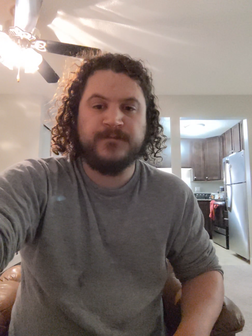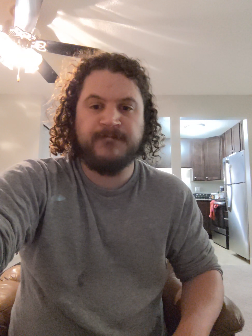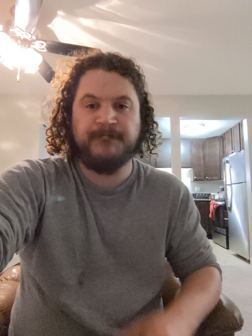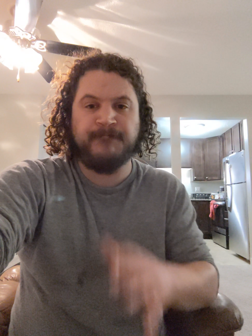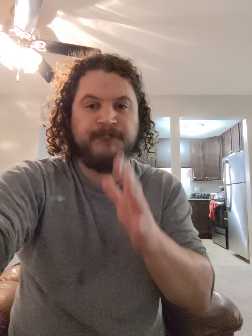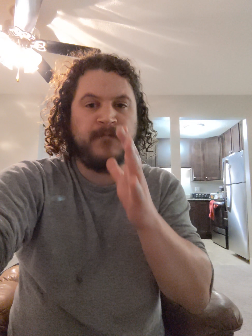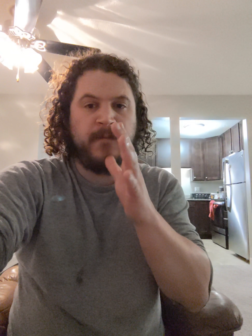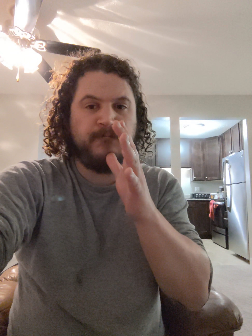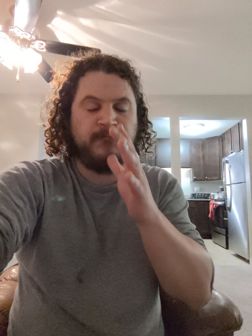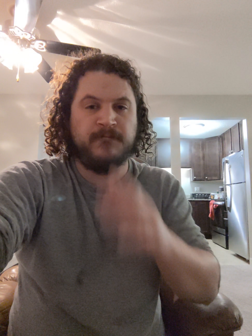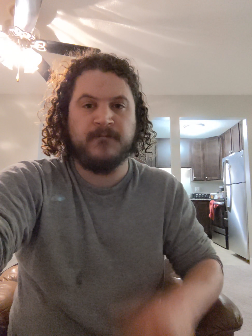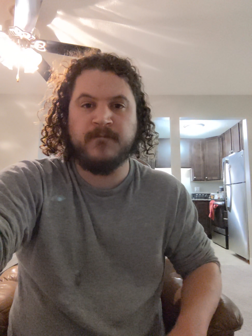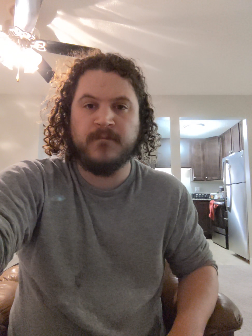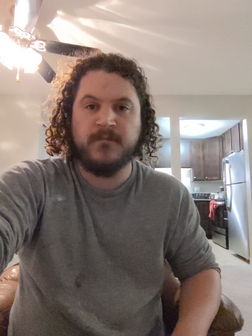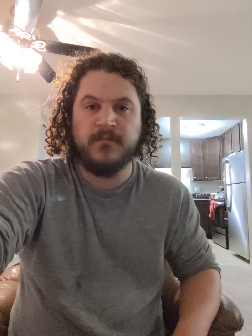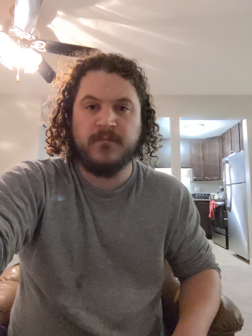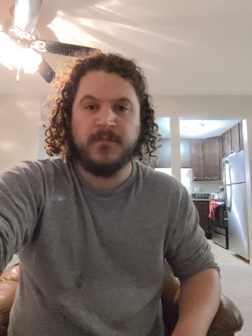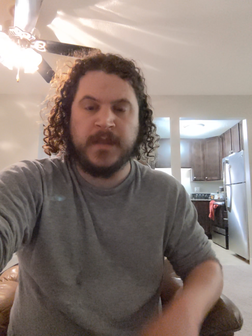mom